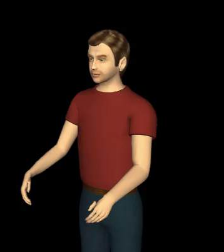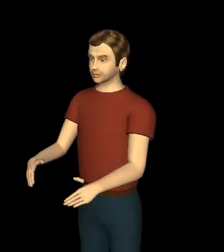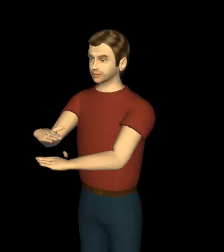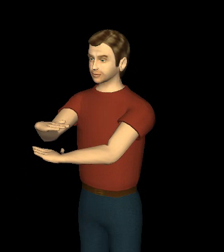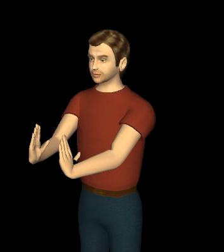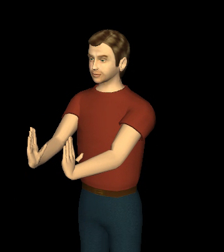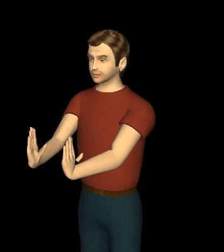مربع